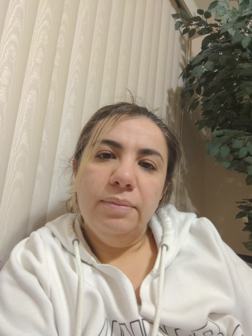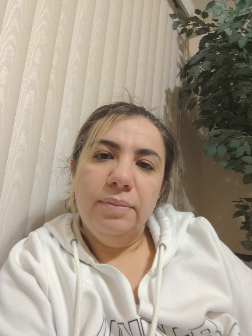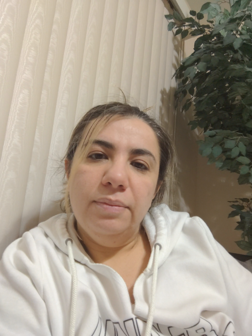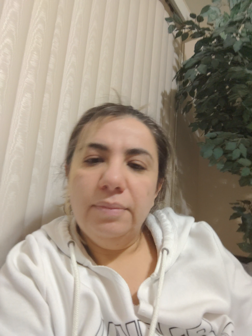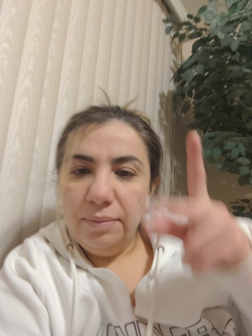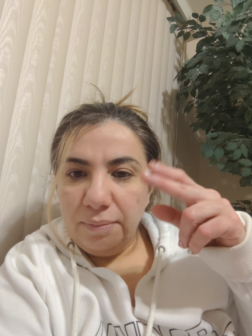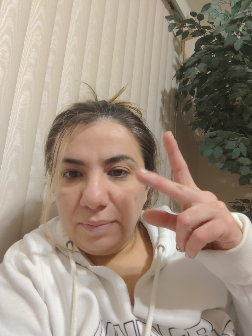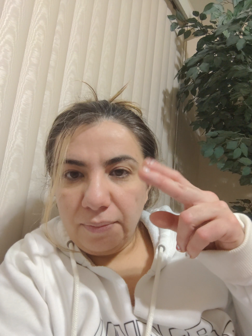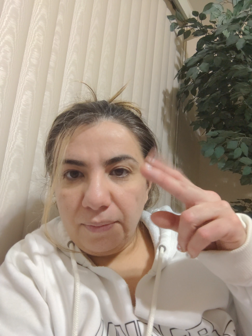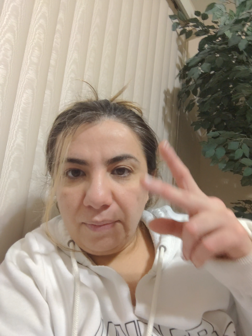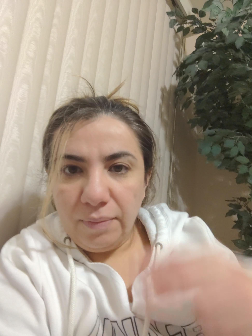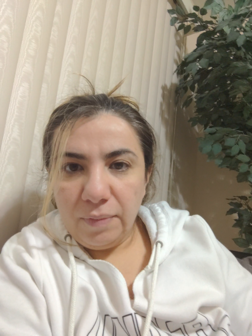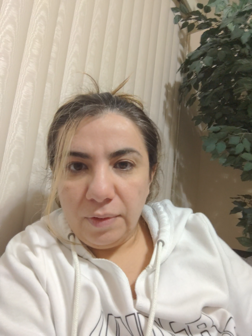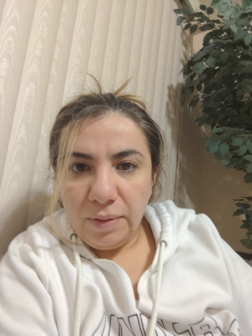scissors